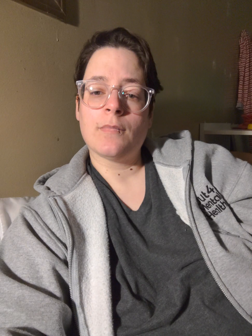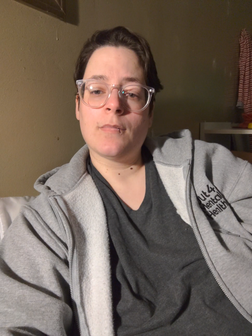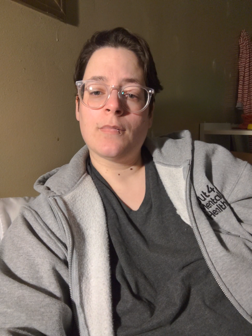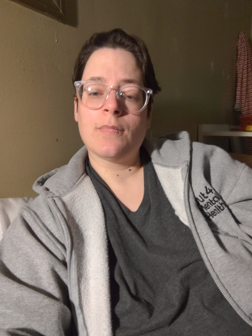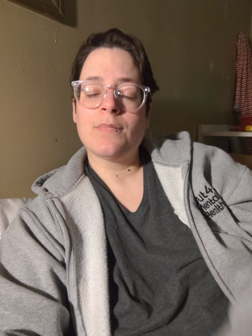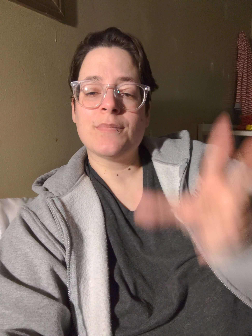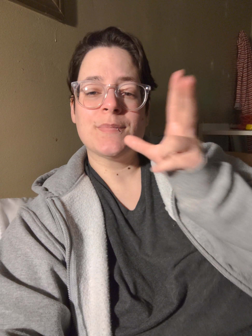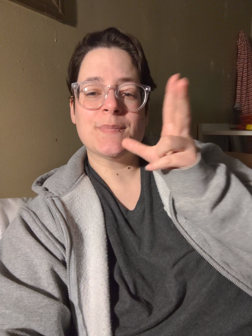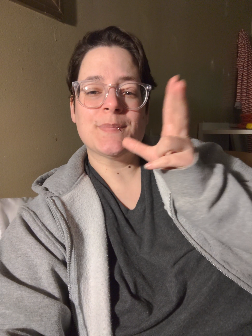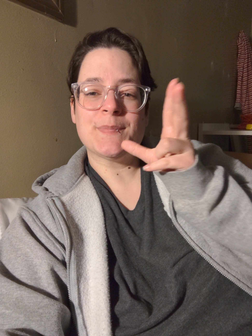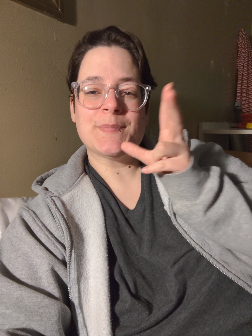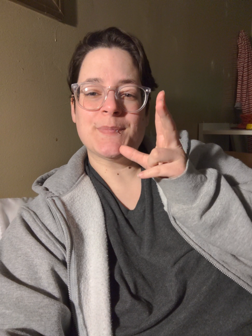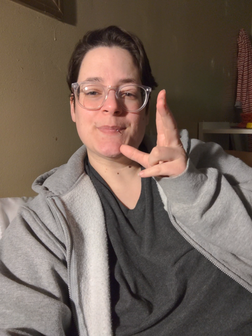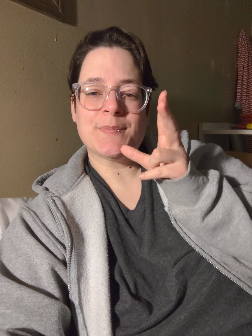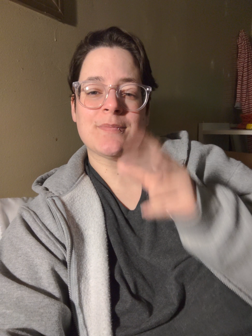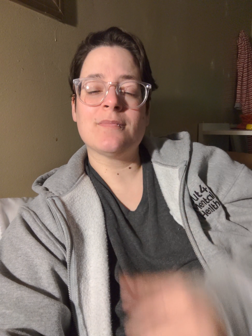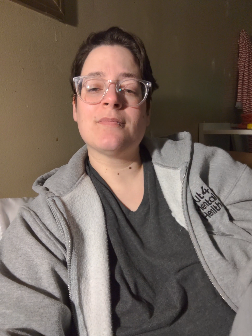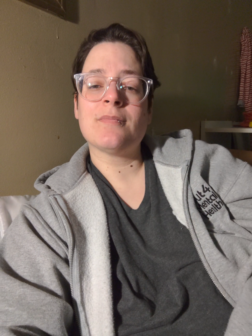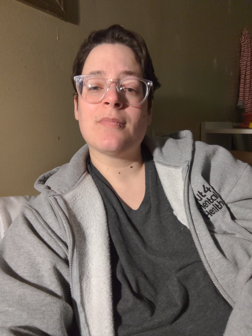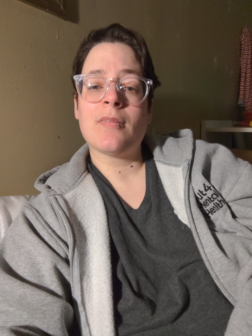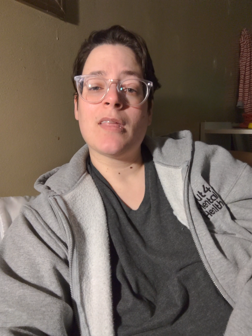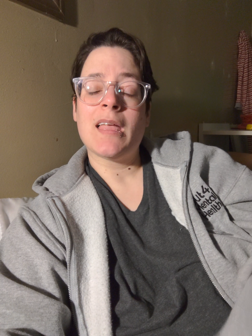hen